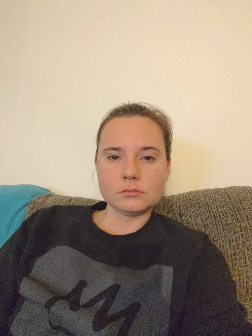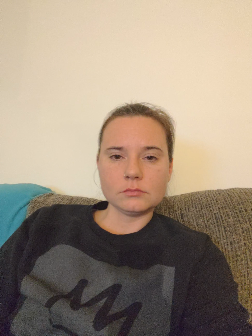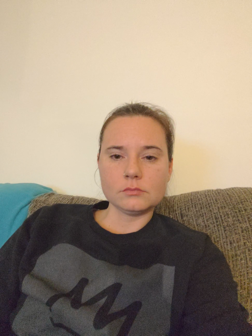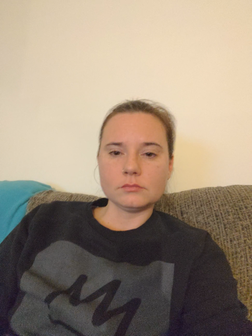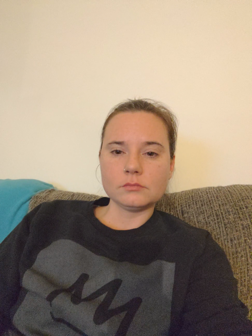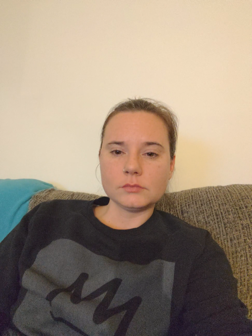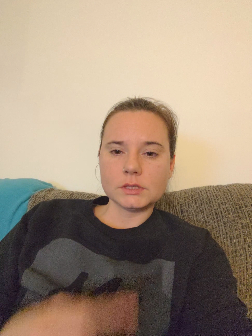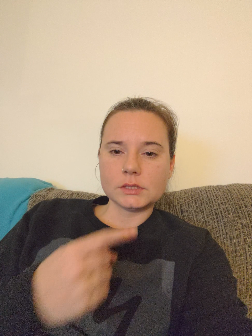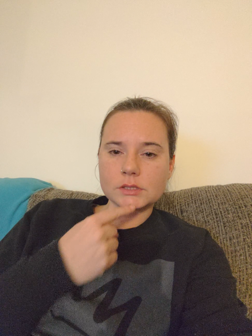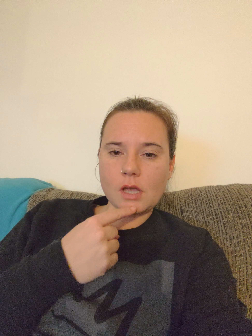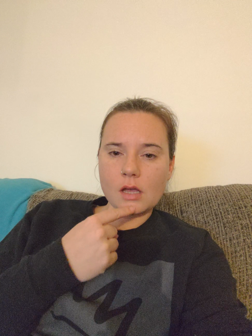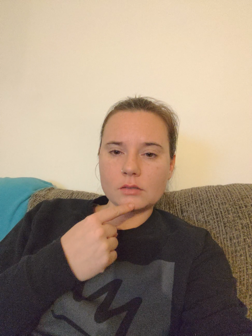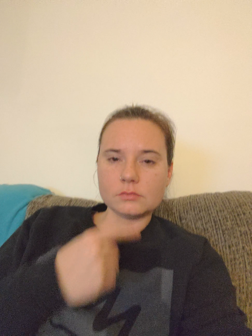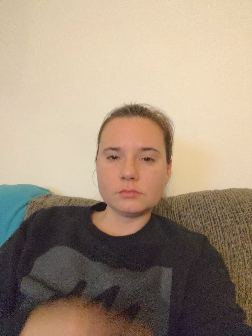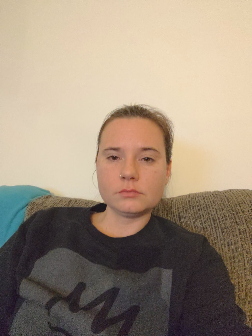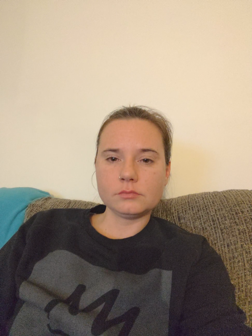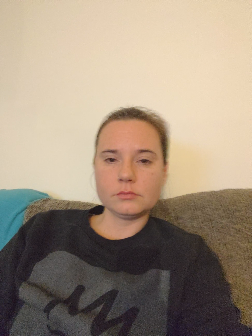say